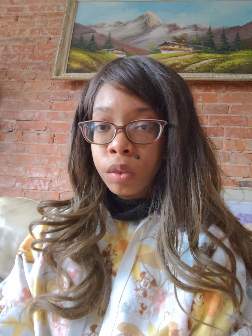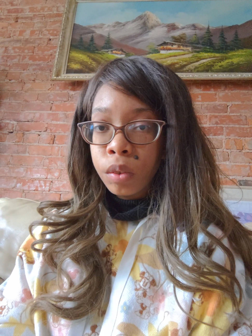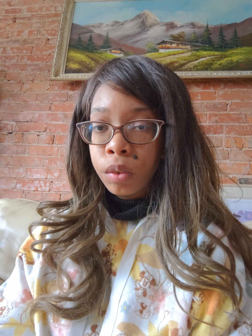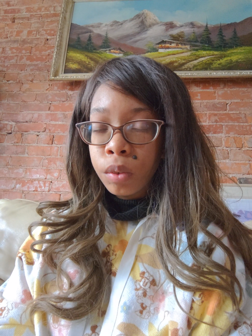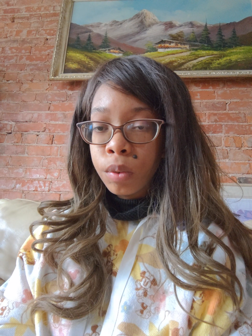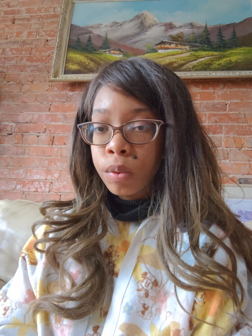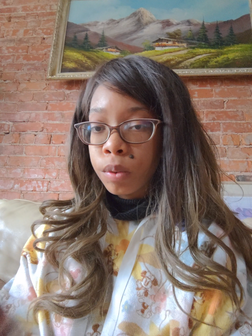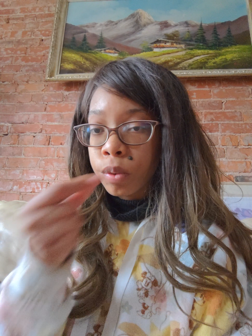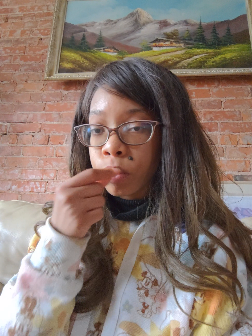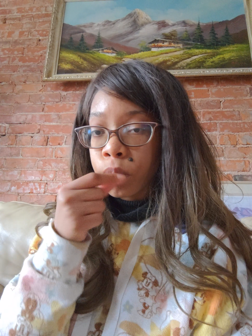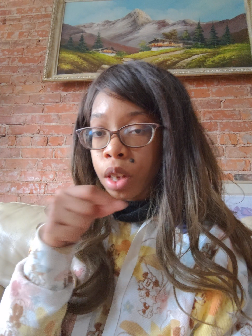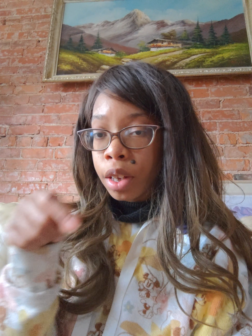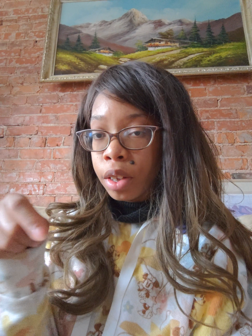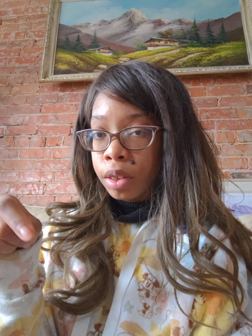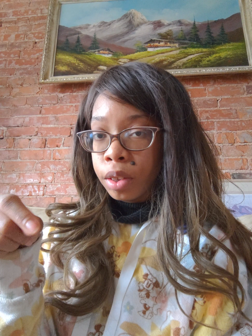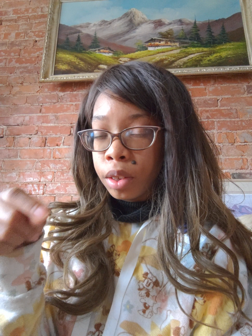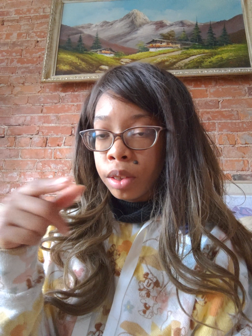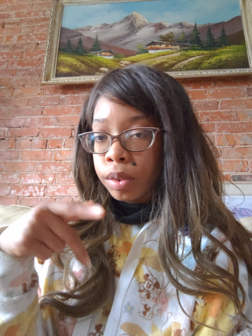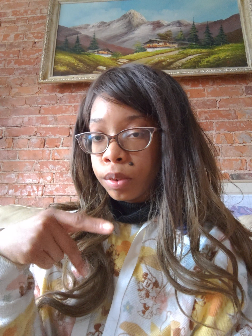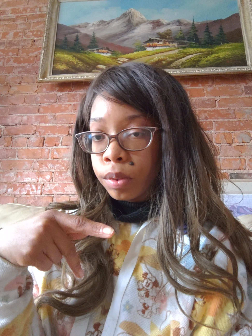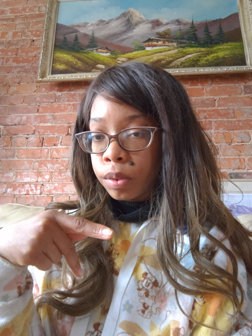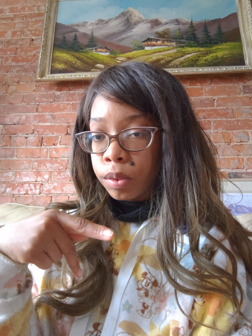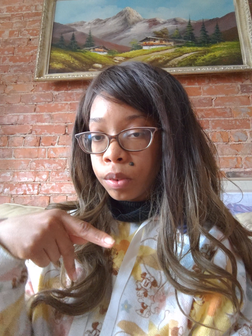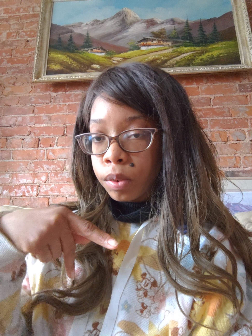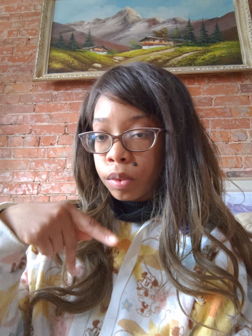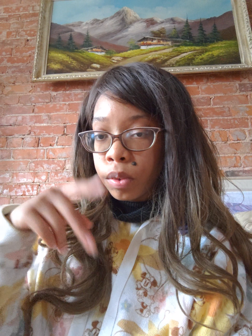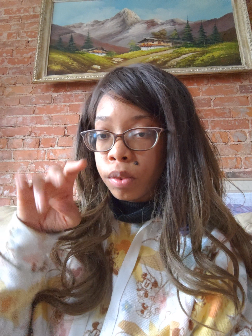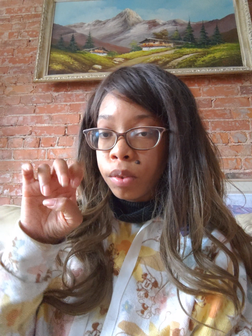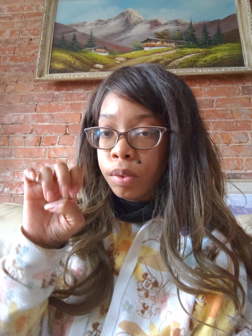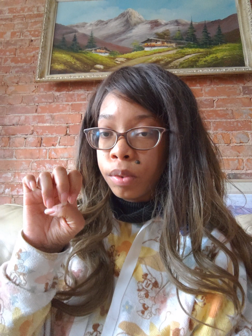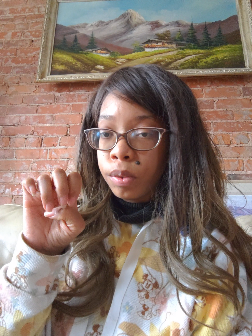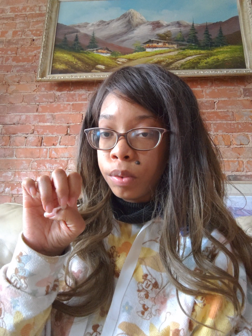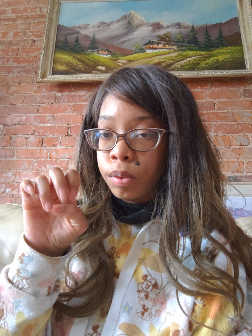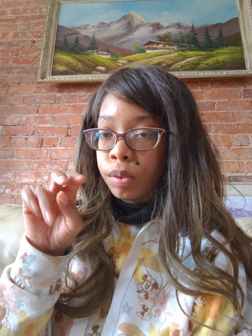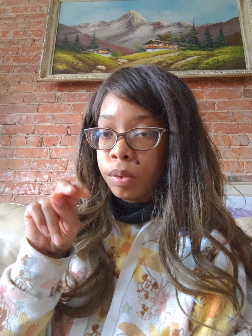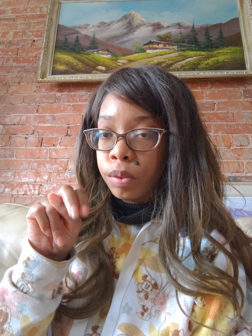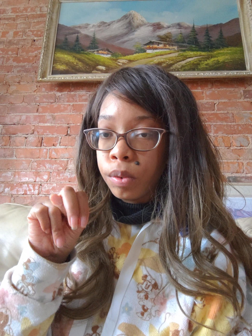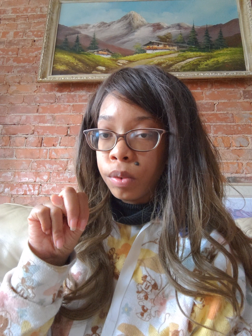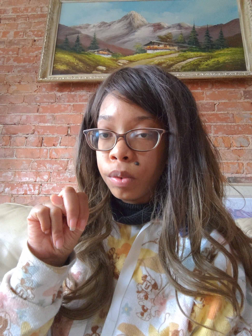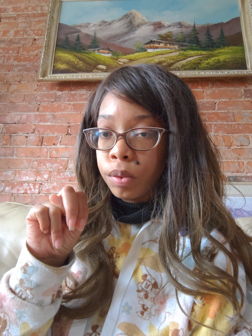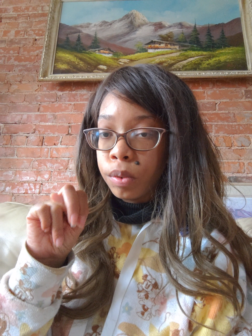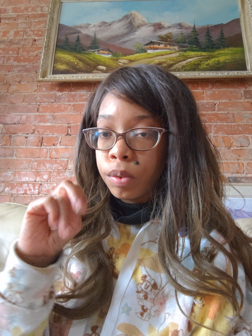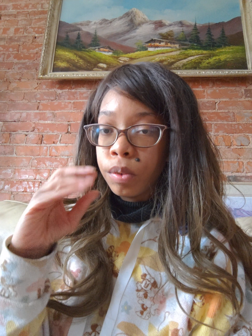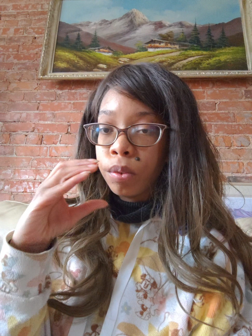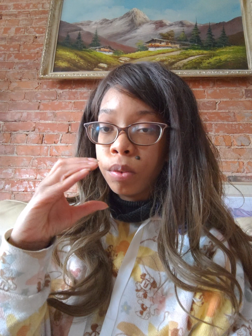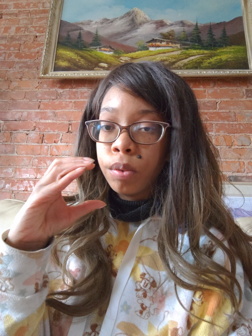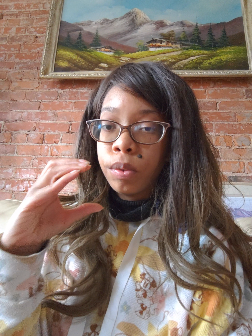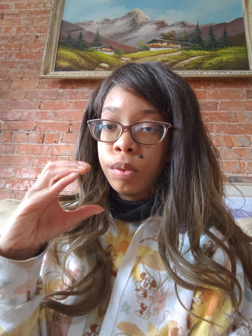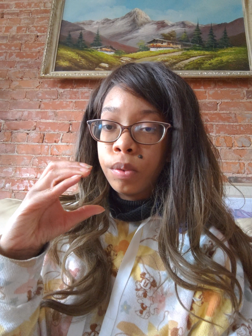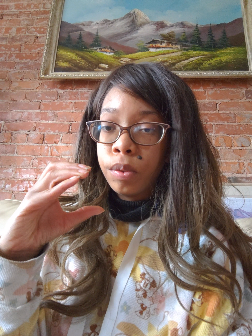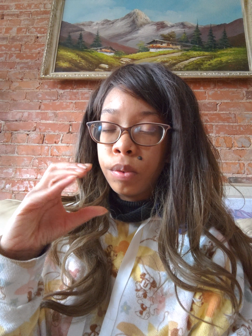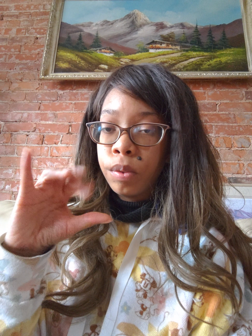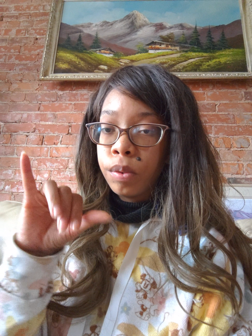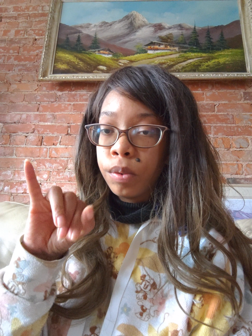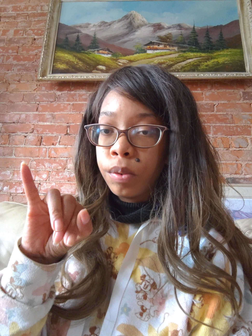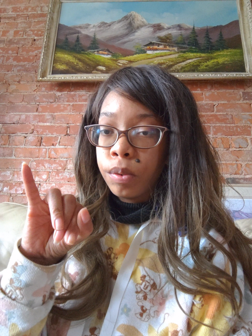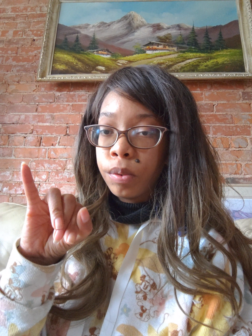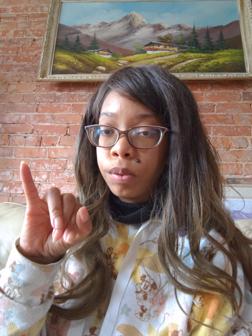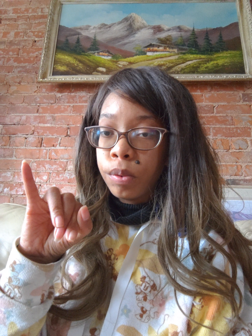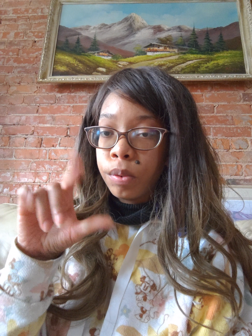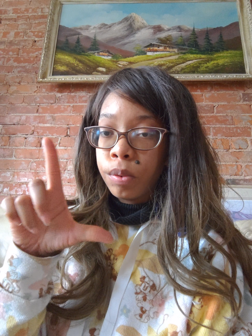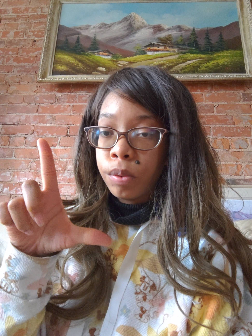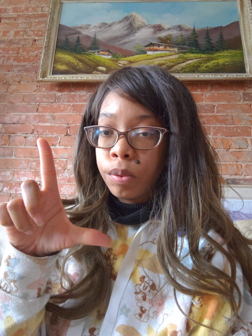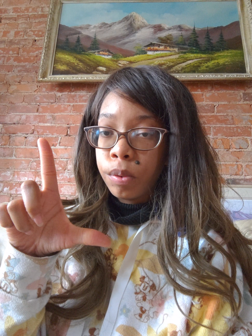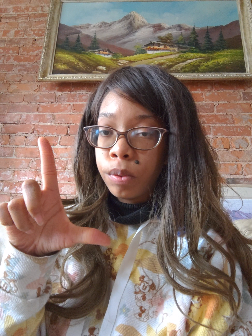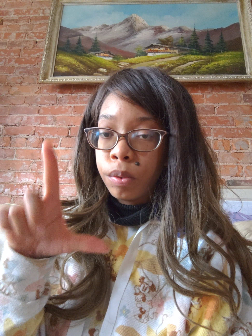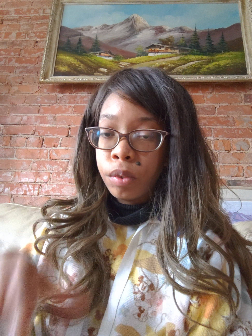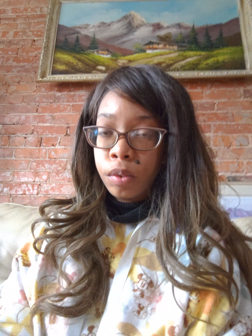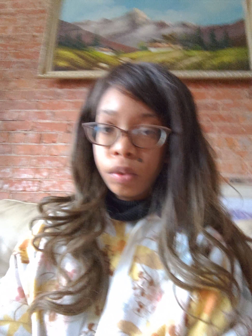pencil